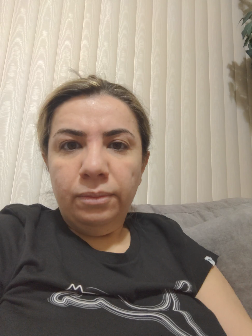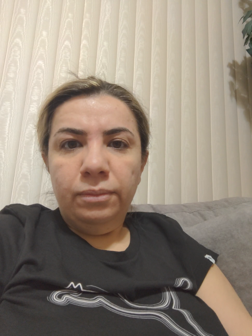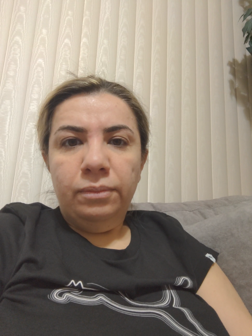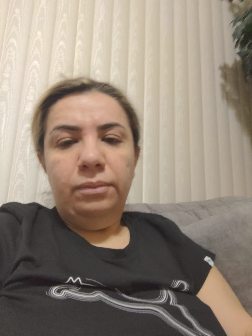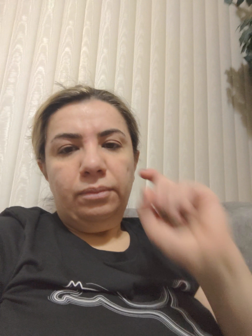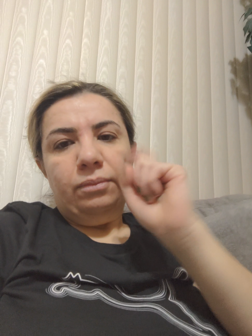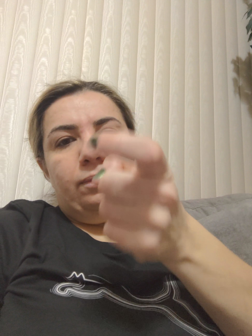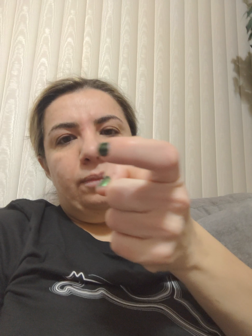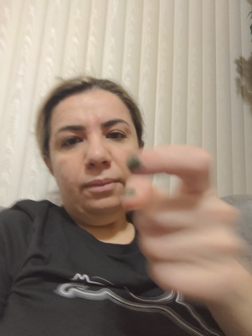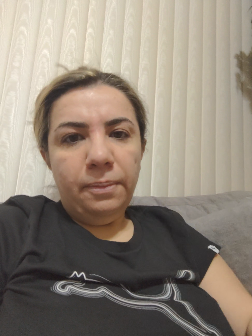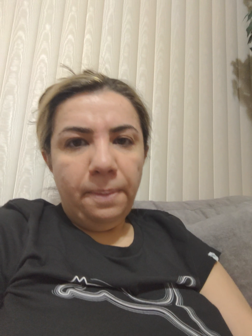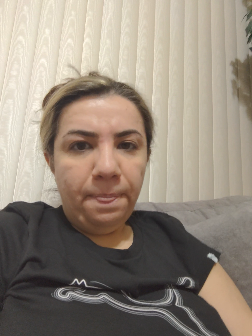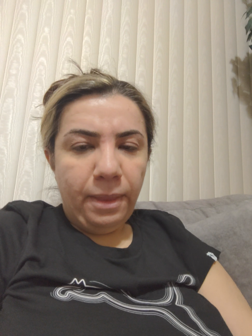gift